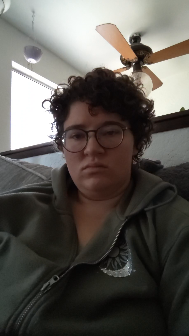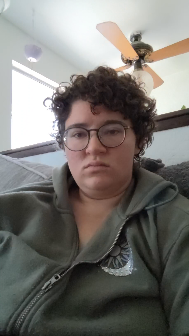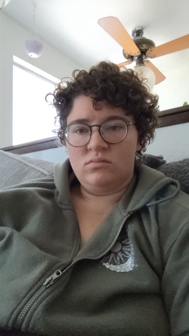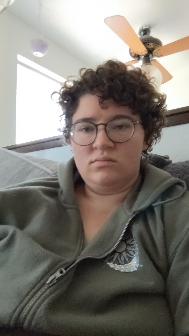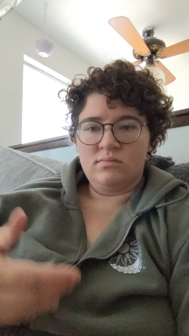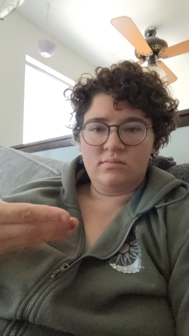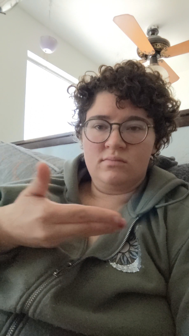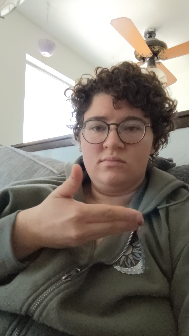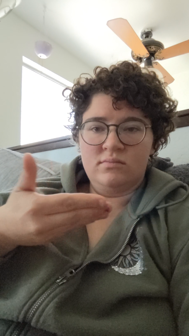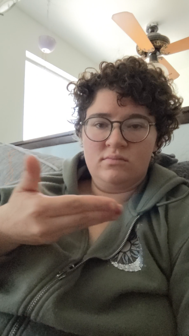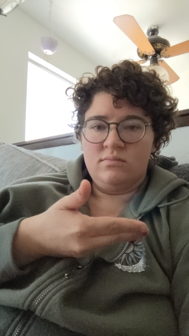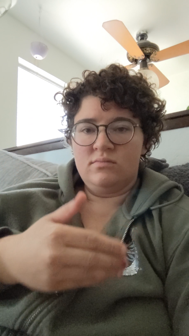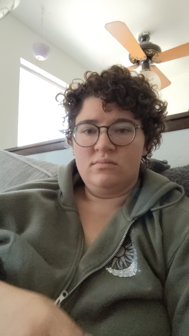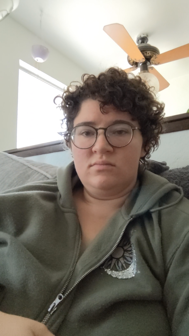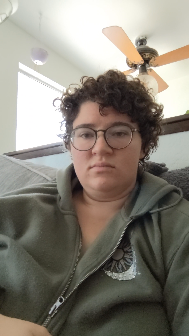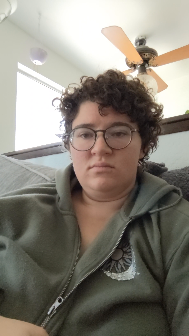baby